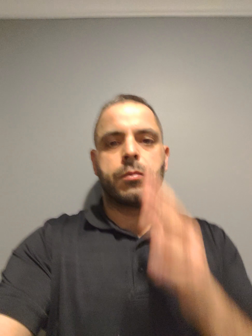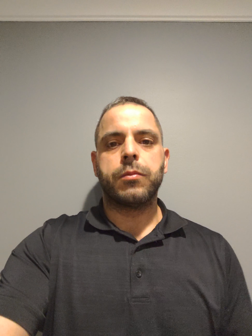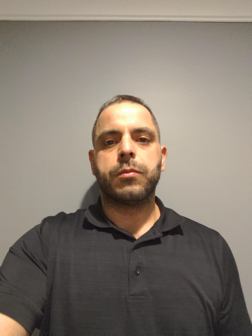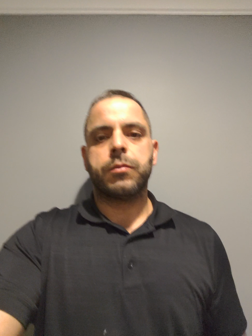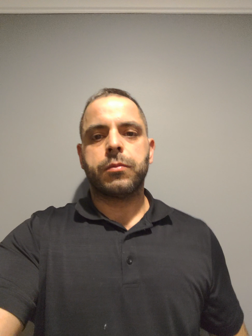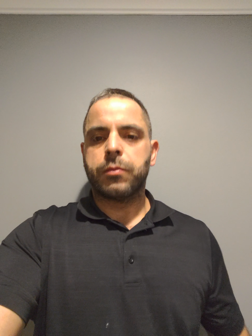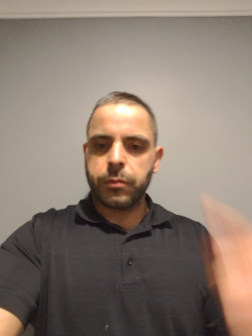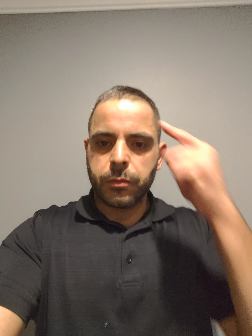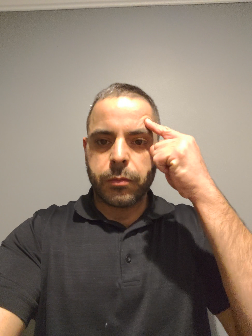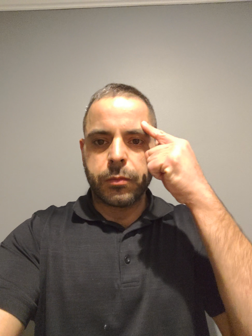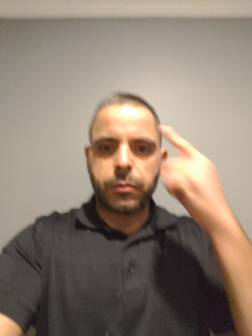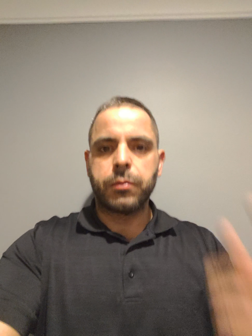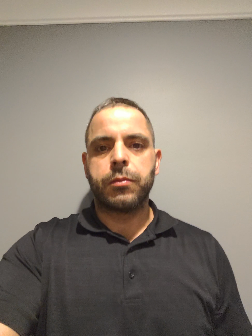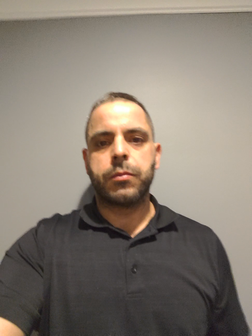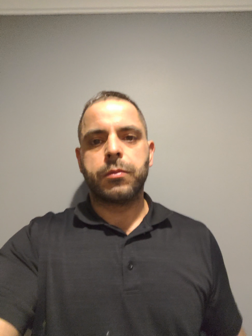think